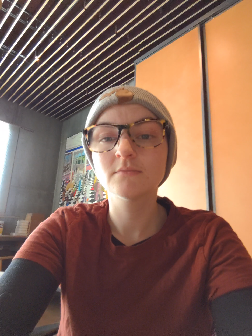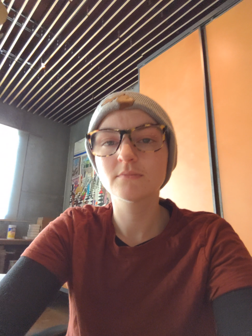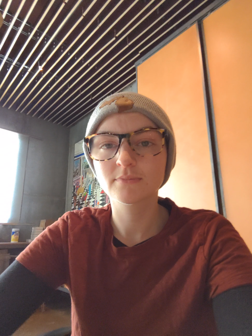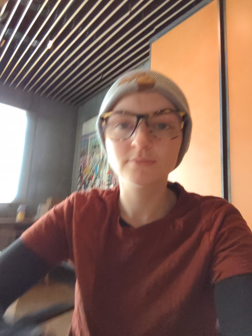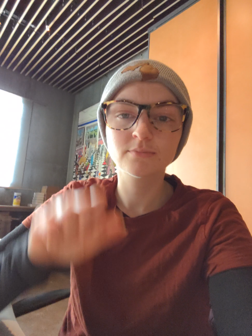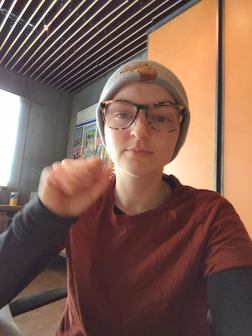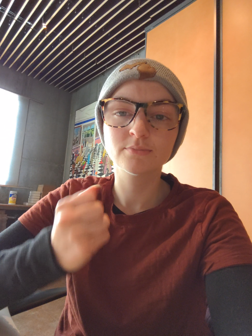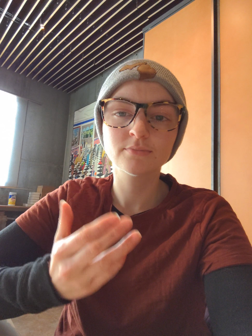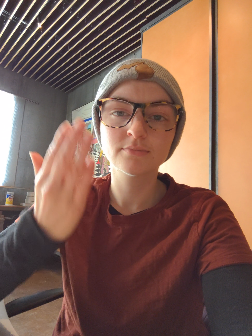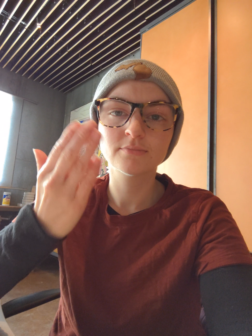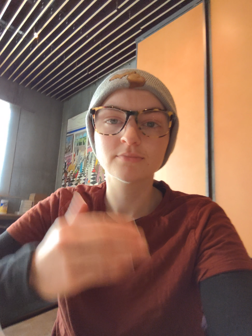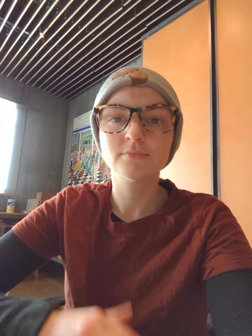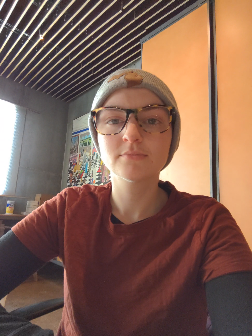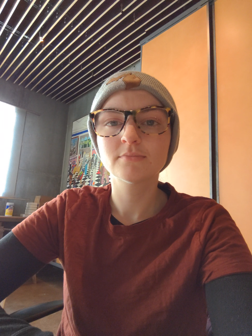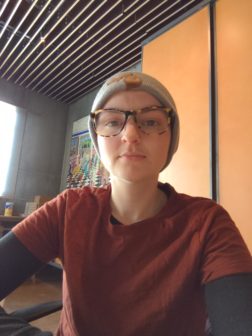mitten